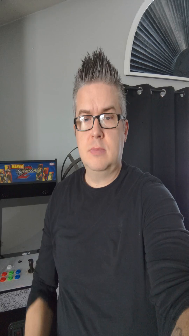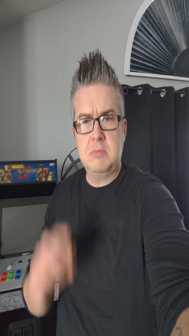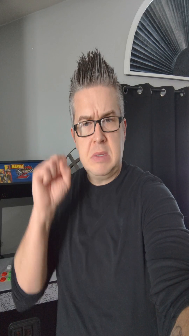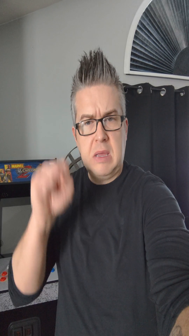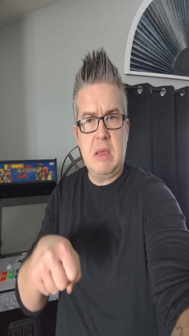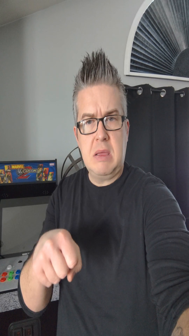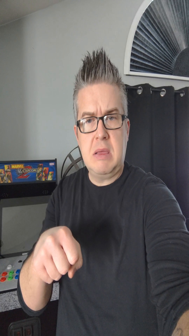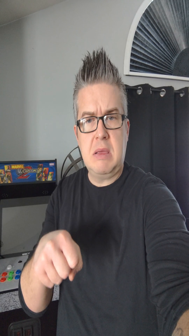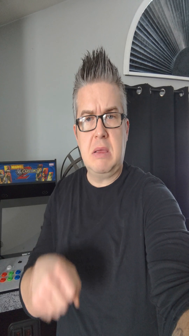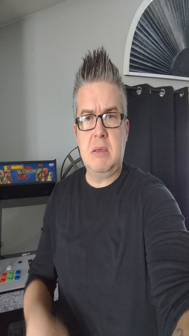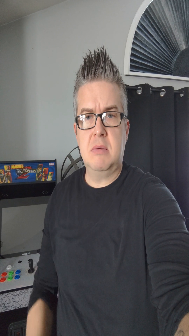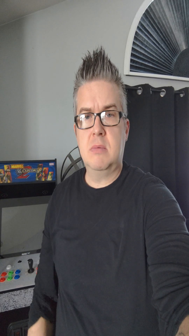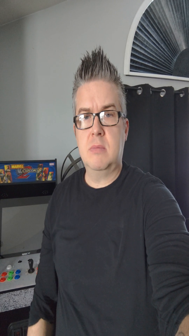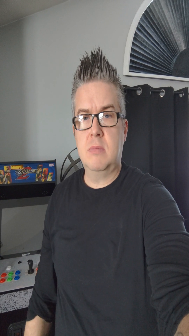can